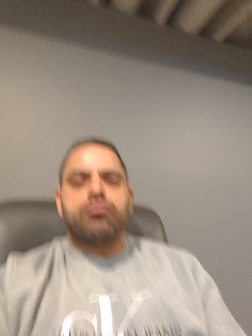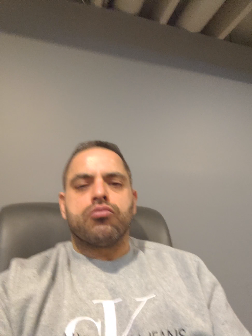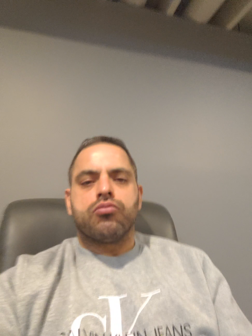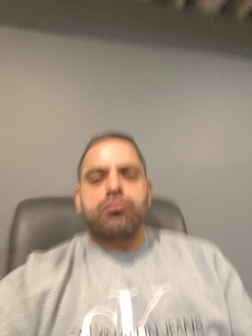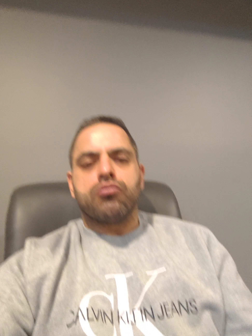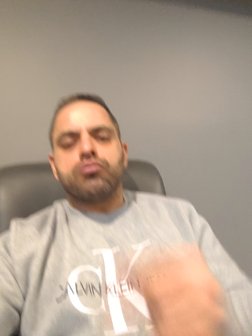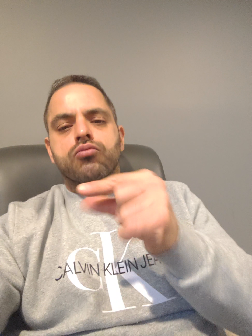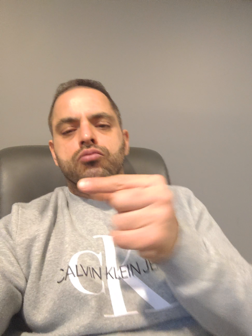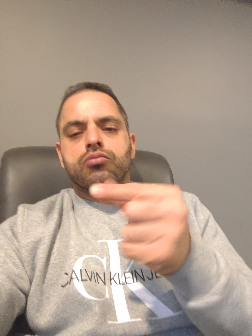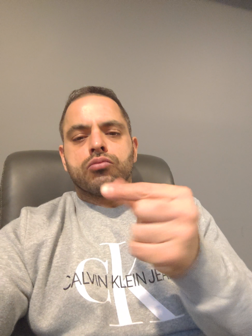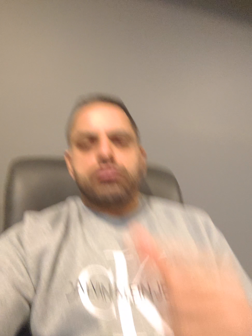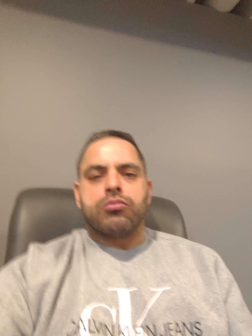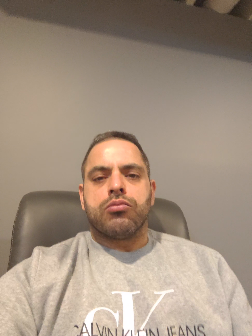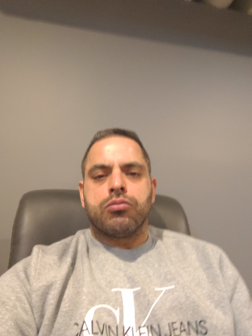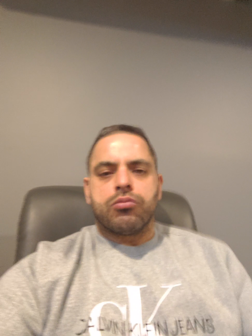green